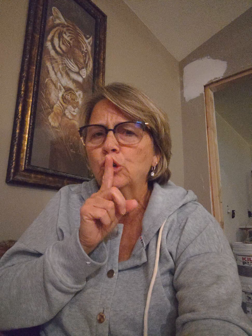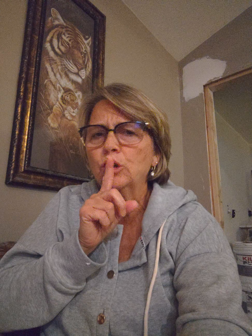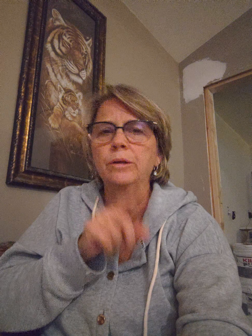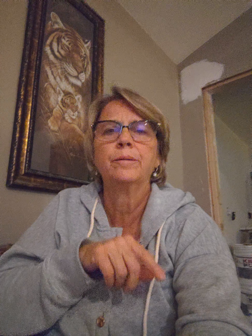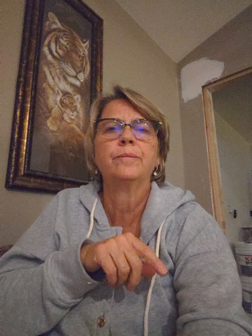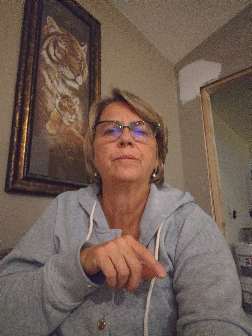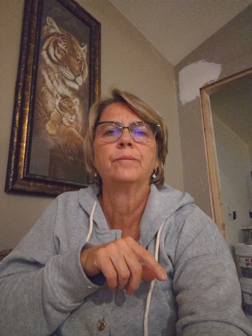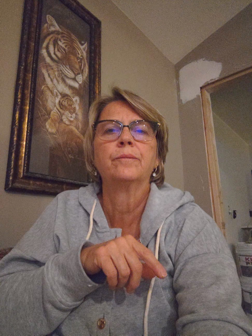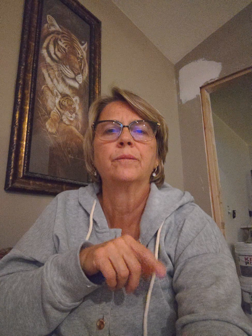shhh